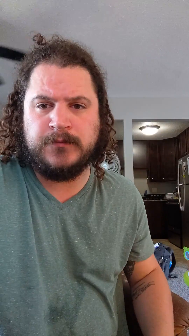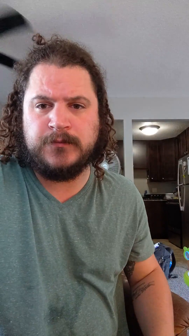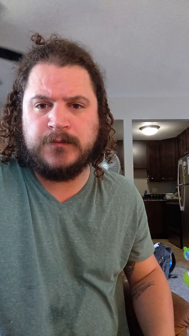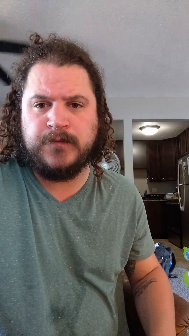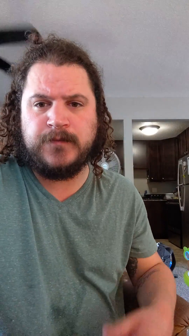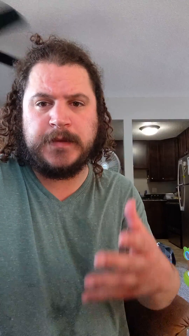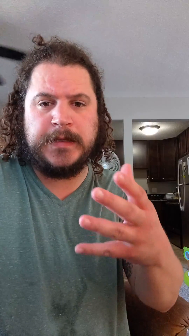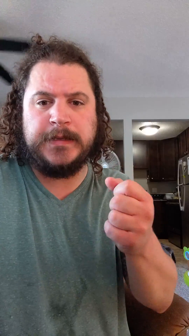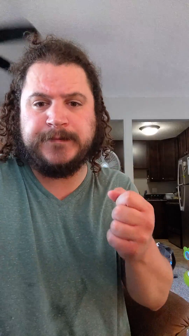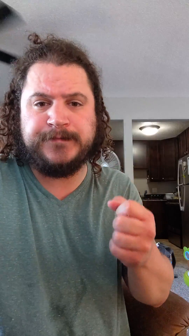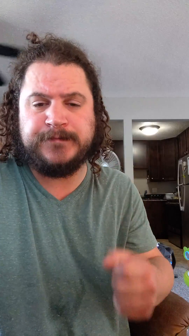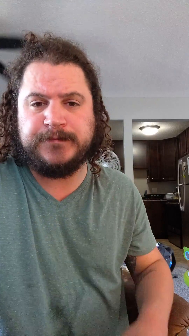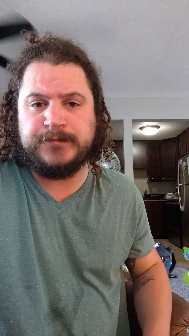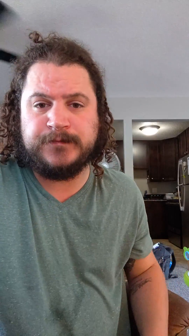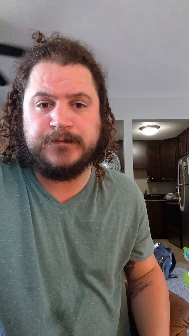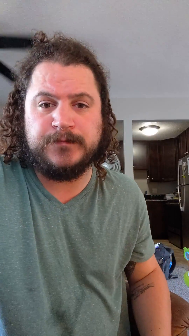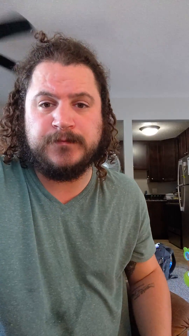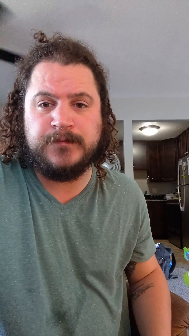get